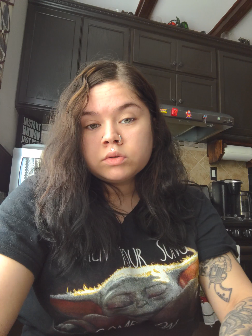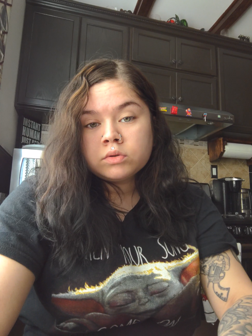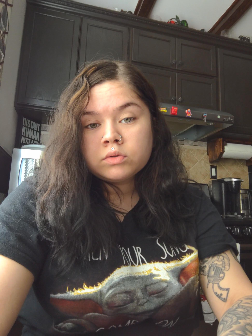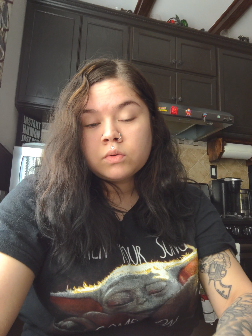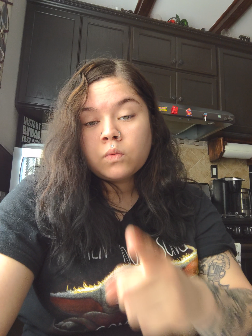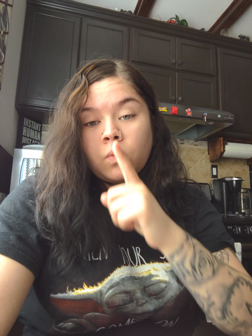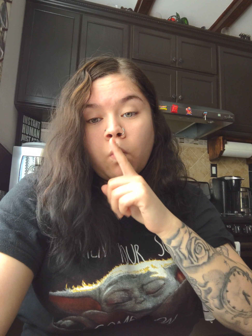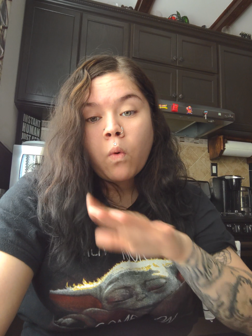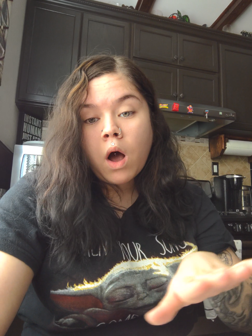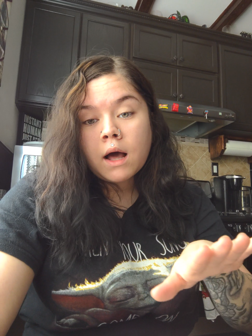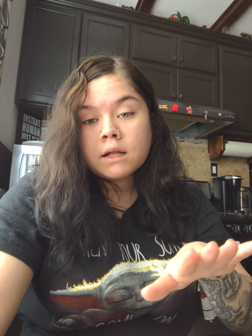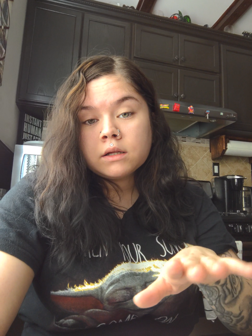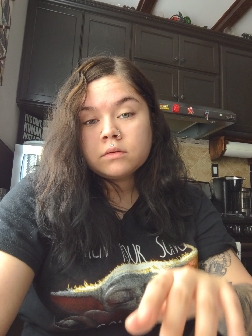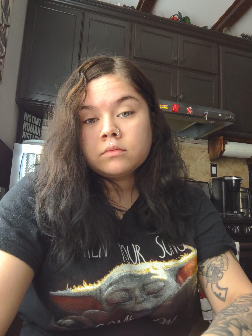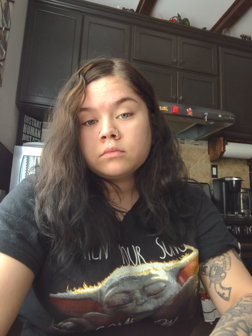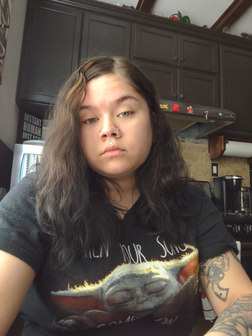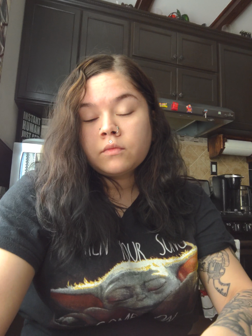quiet